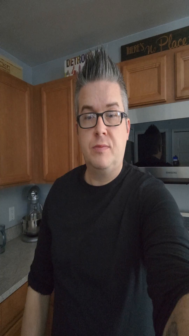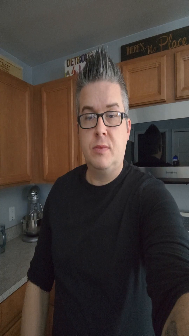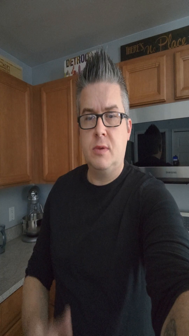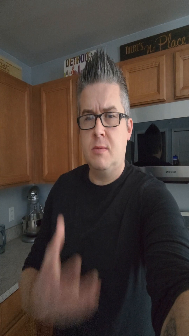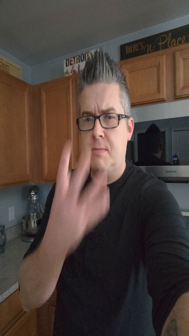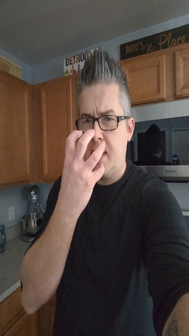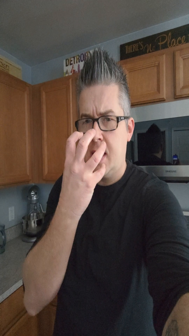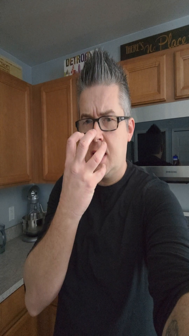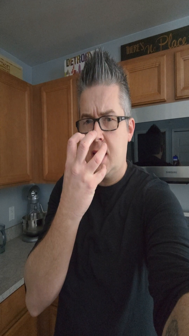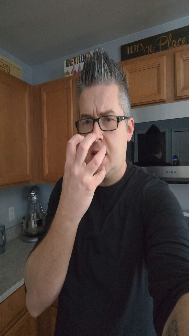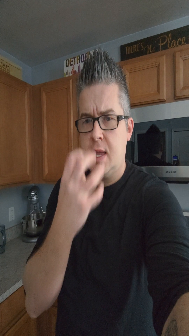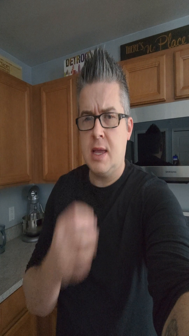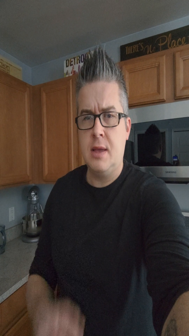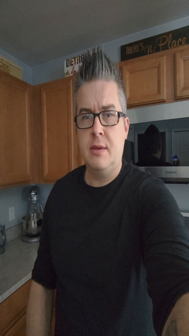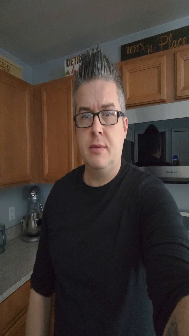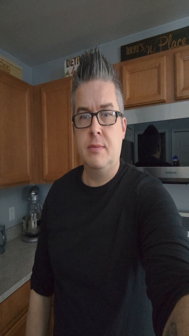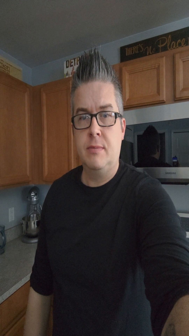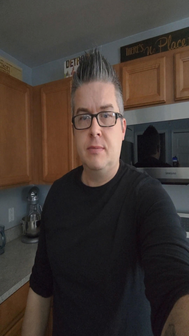mad